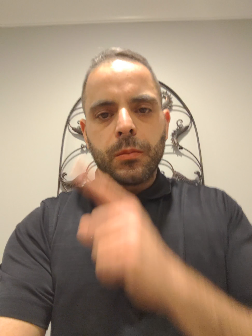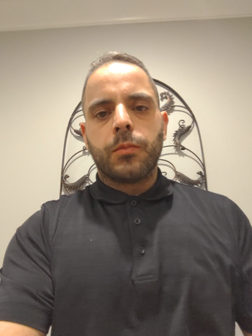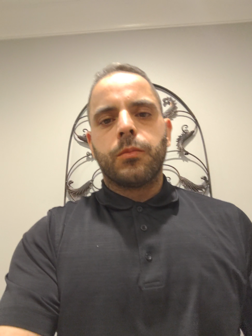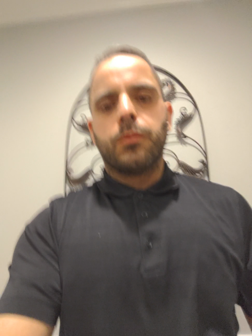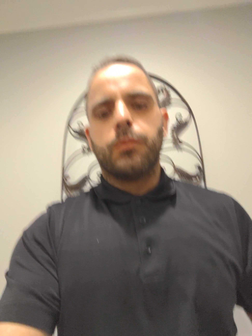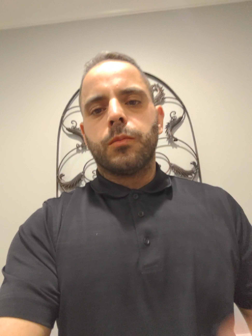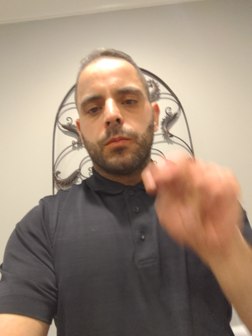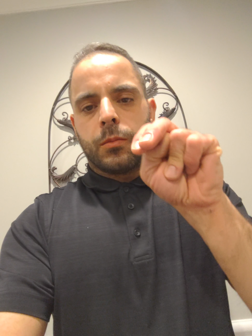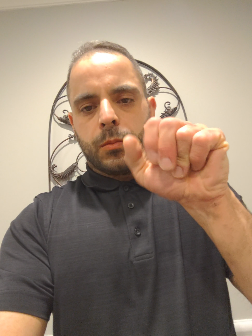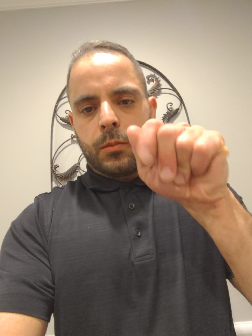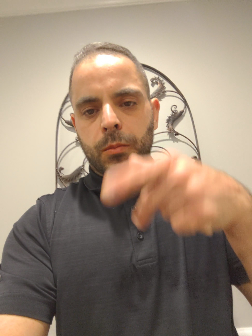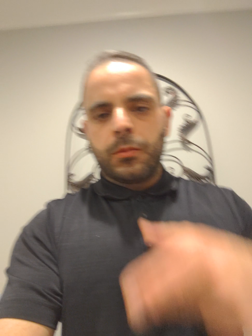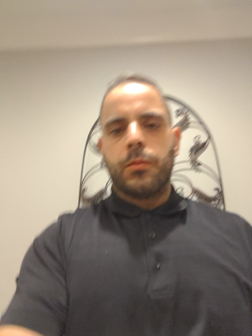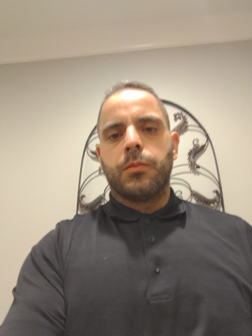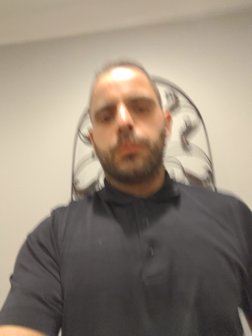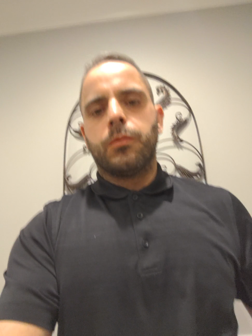nap